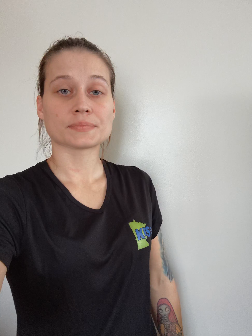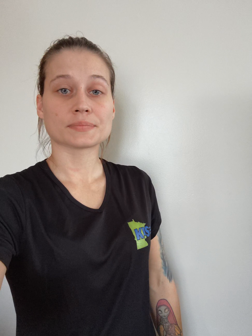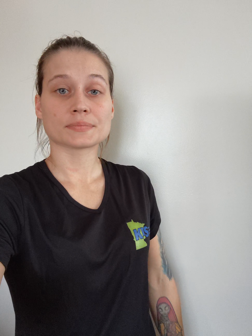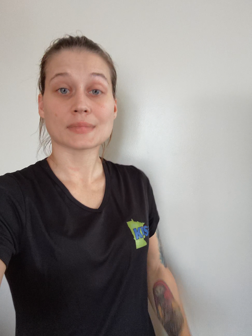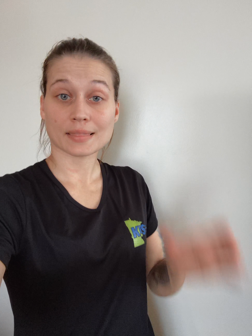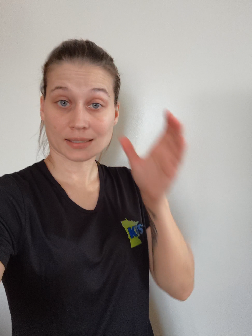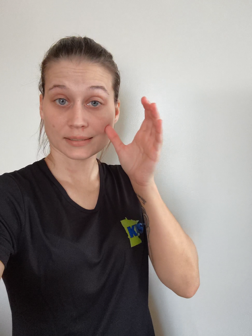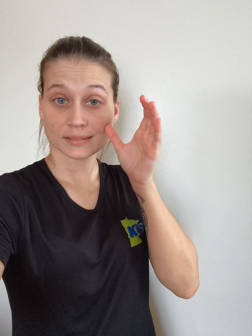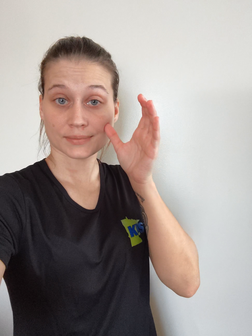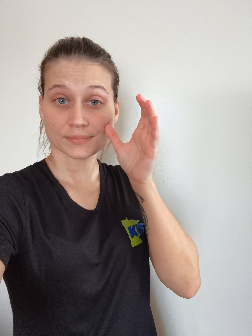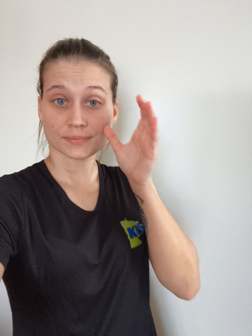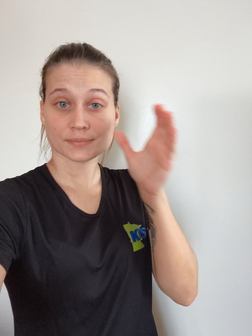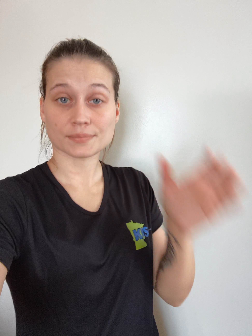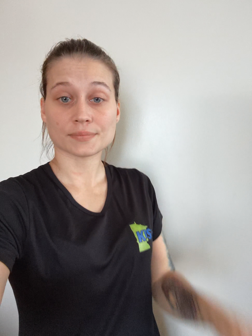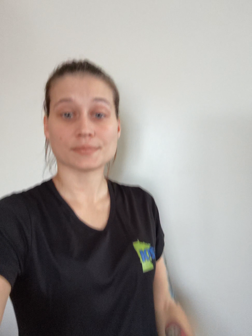listen